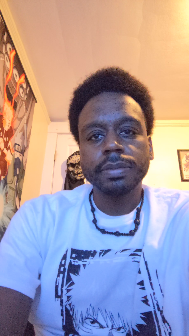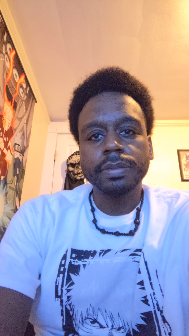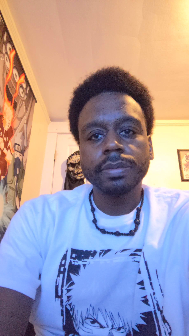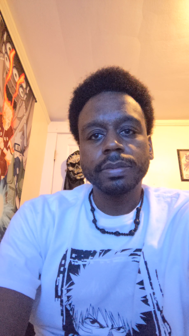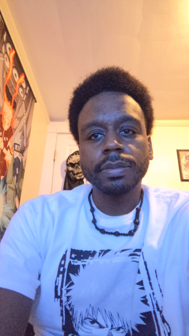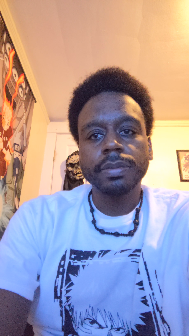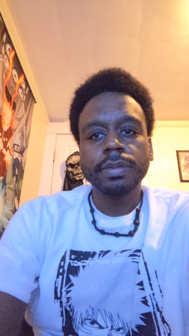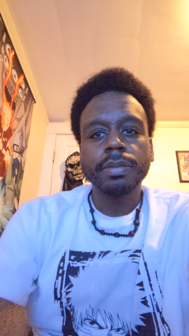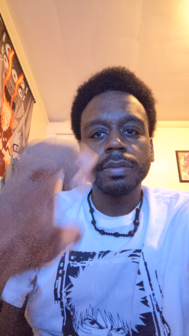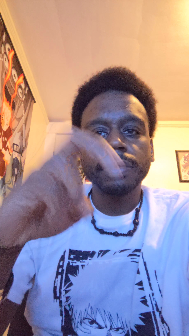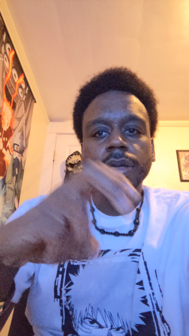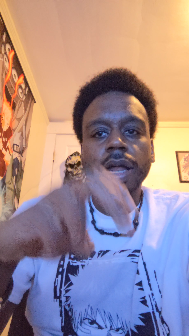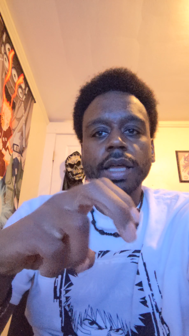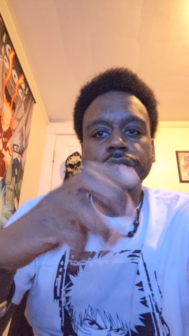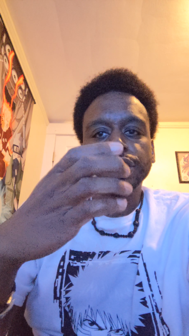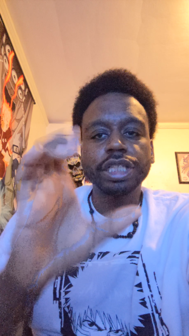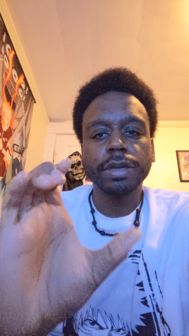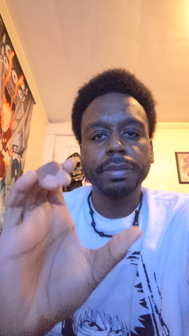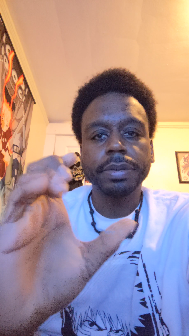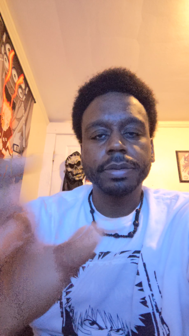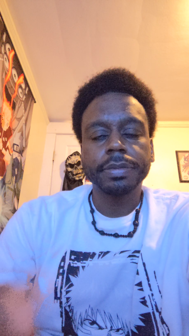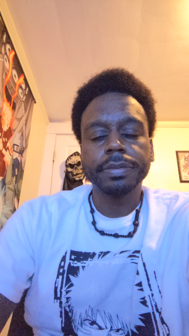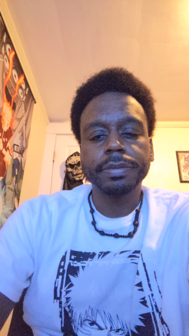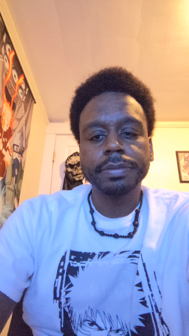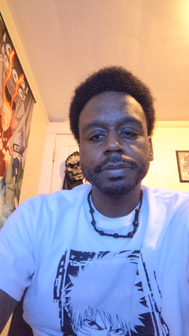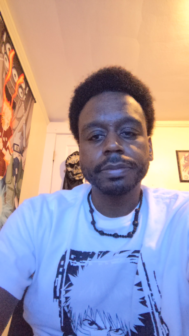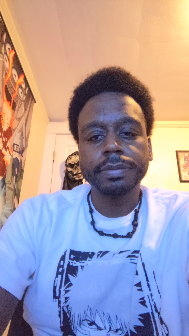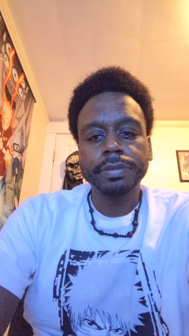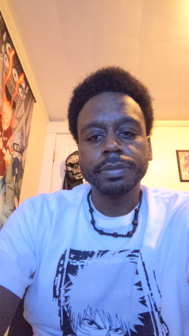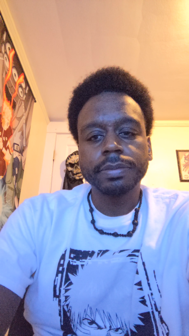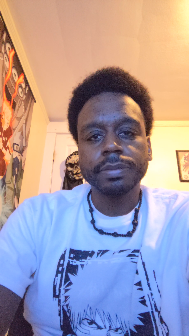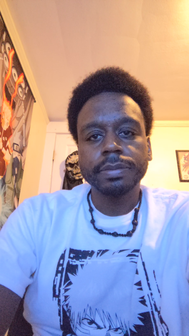potato chip